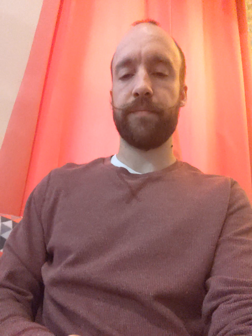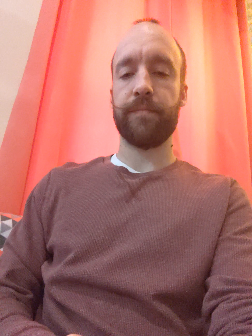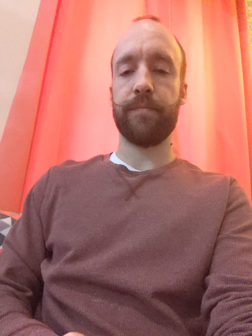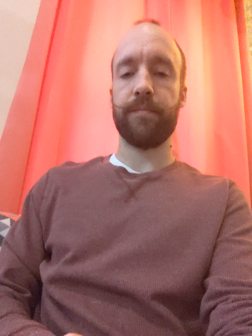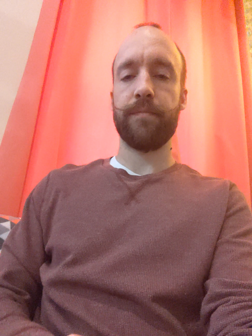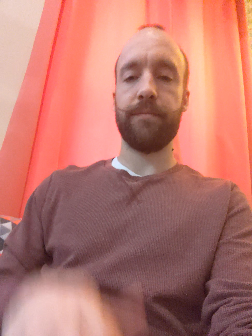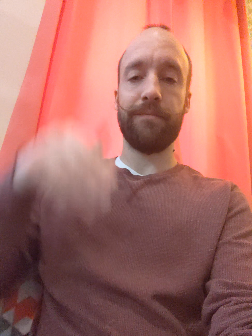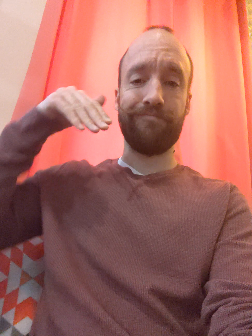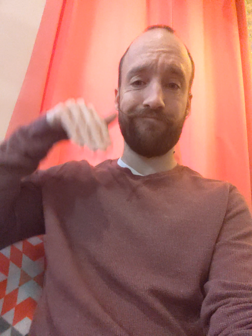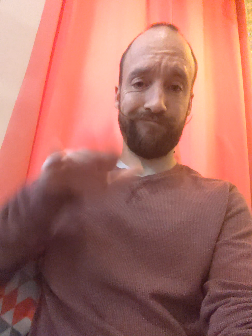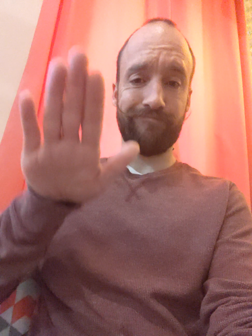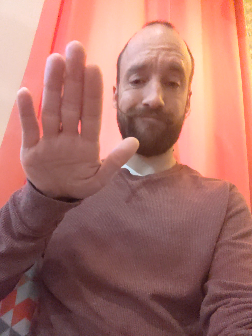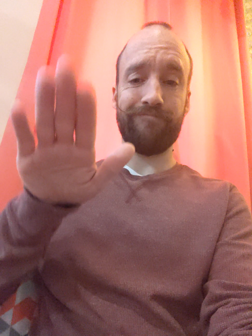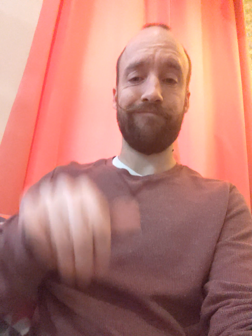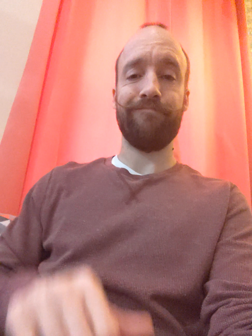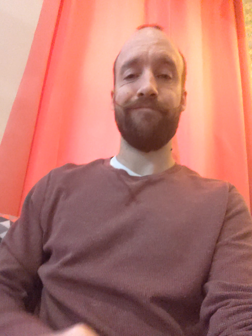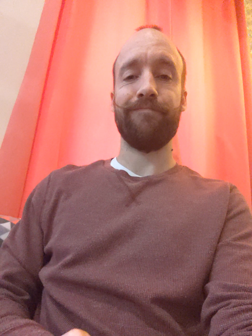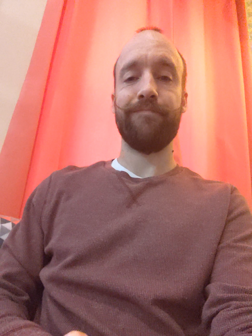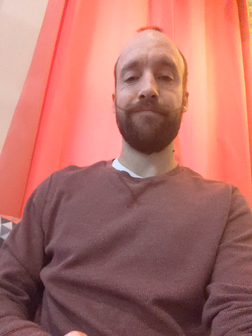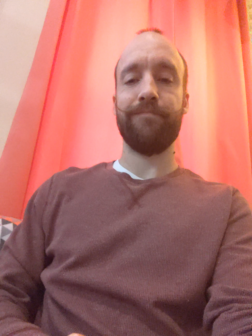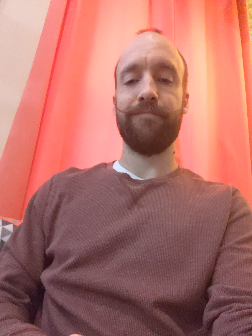into